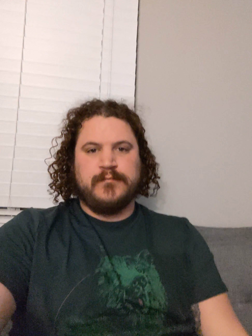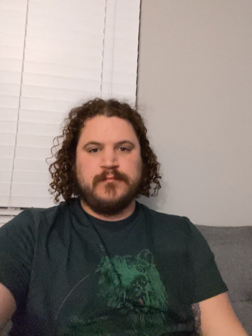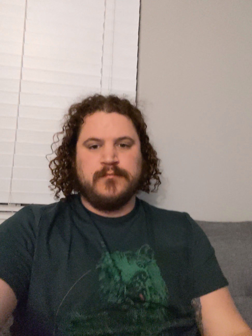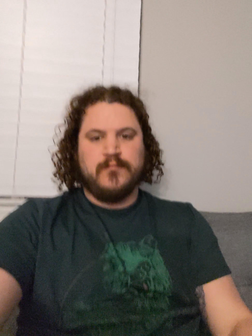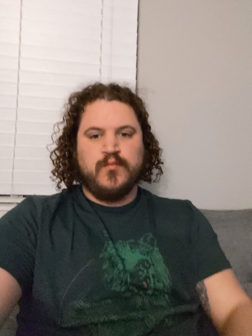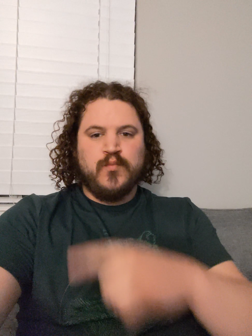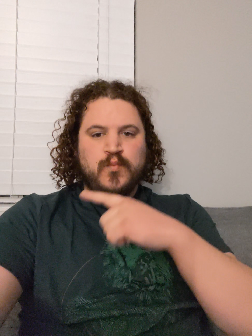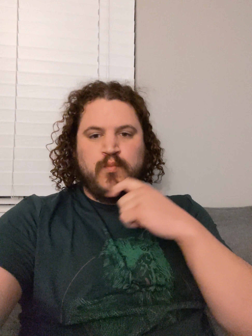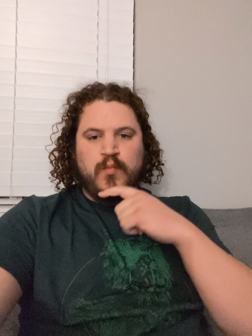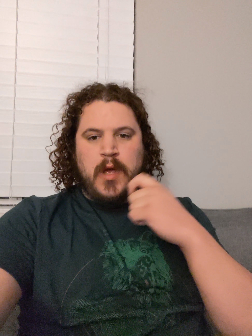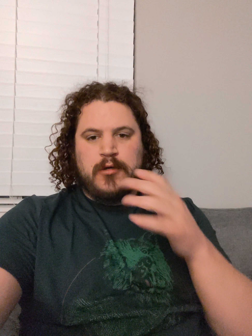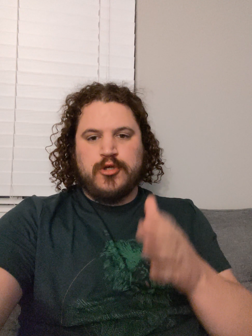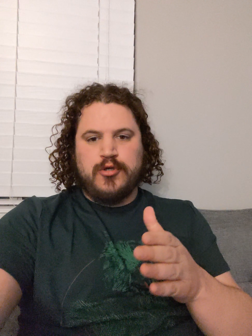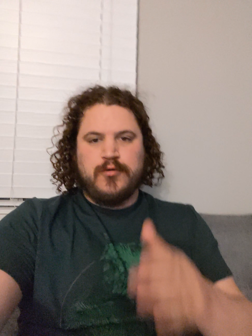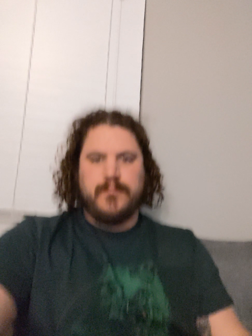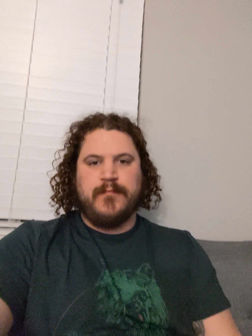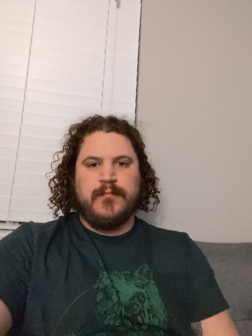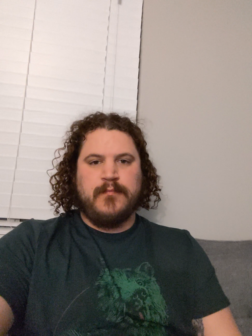dryer